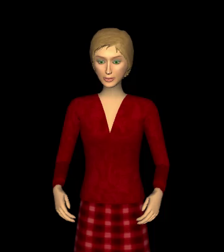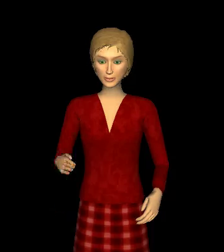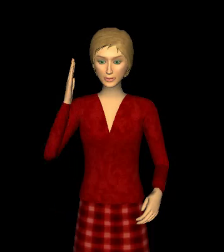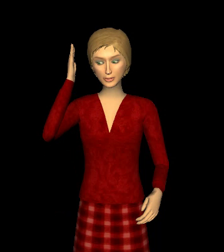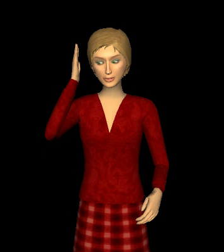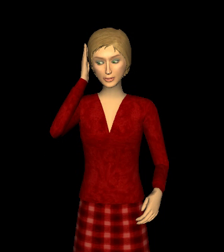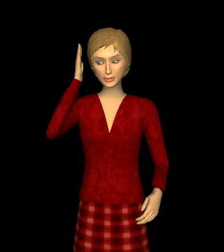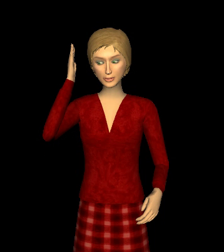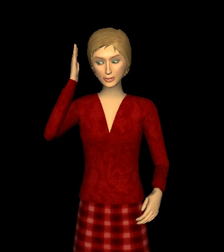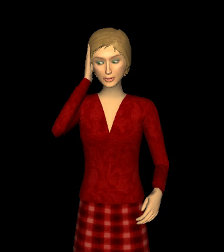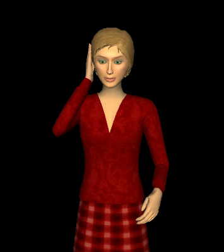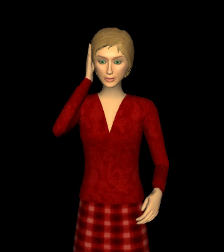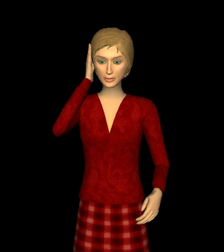أعلم